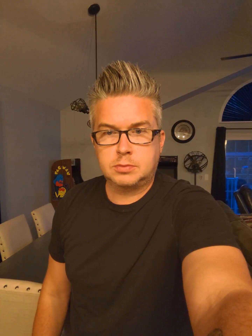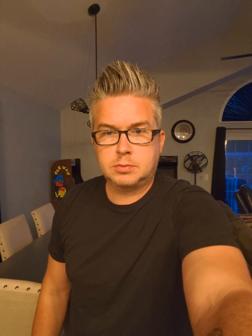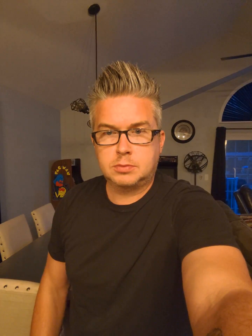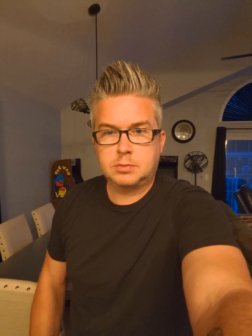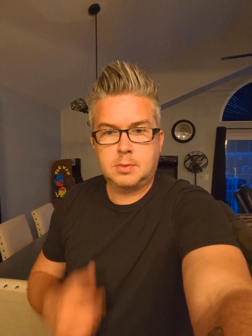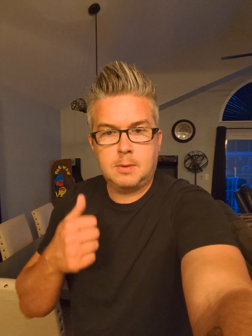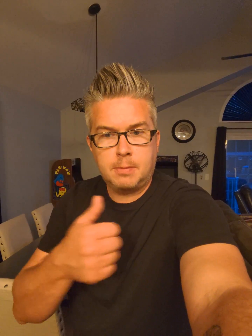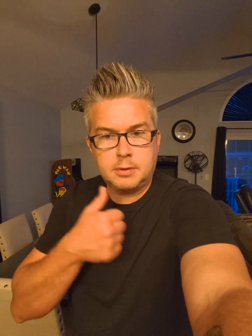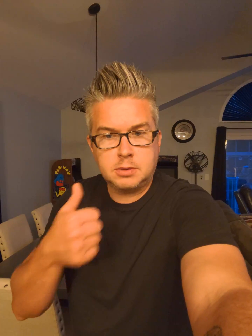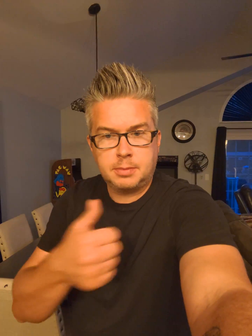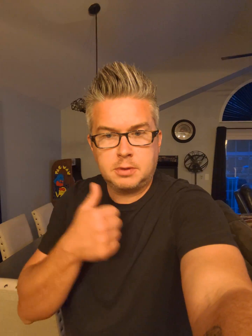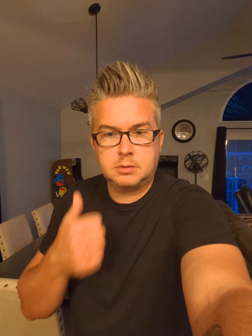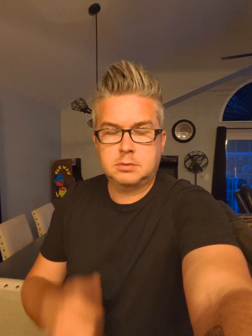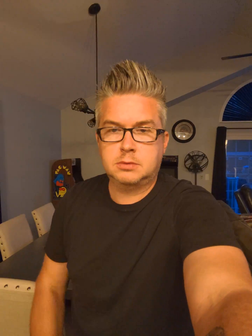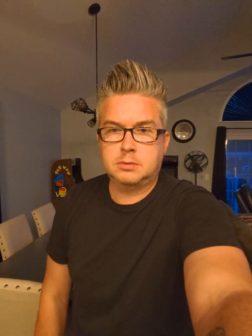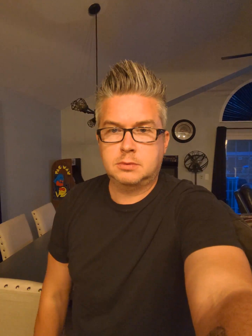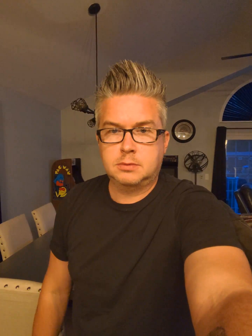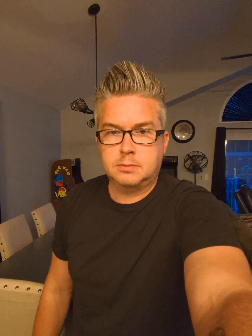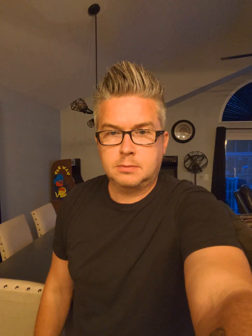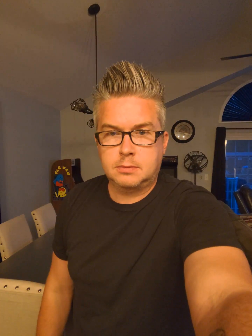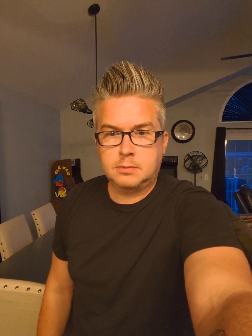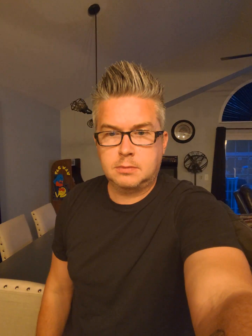basement